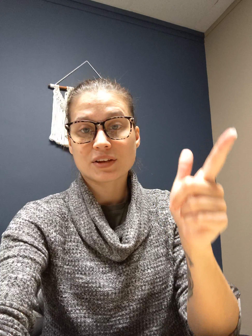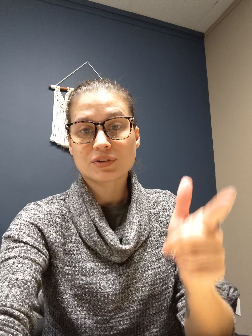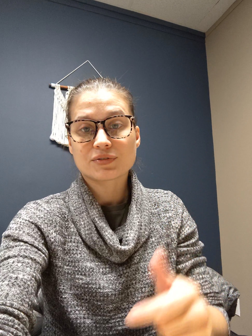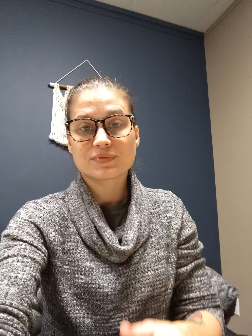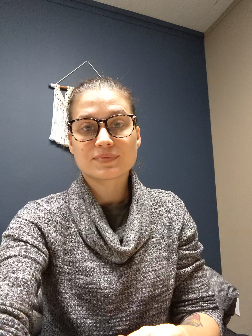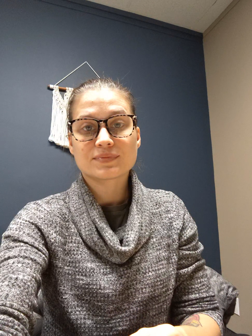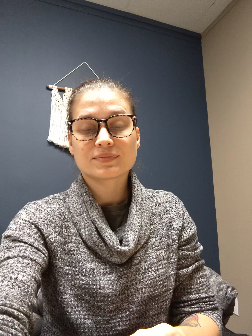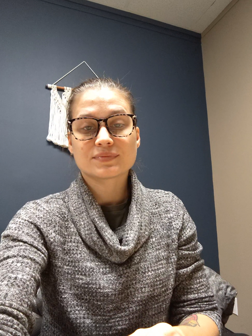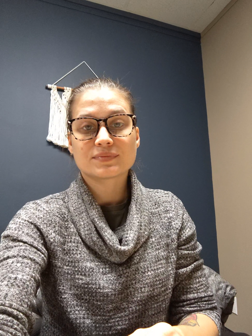later